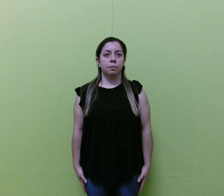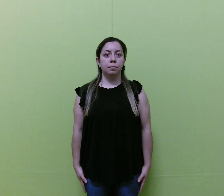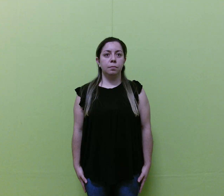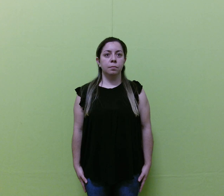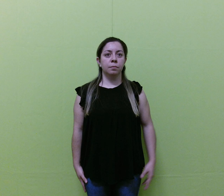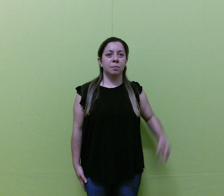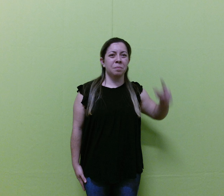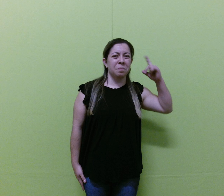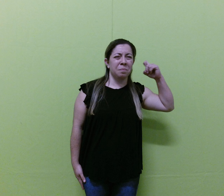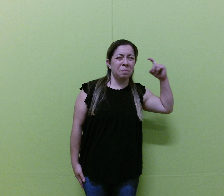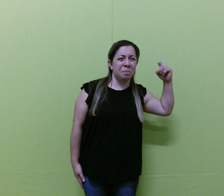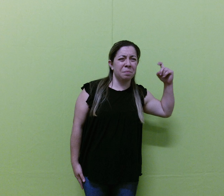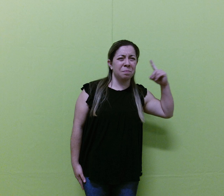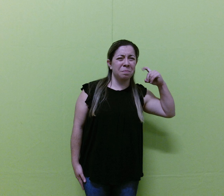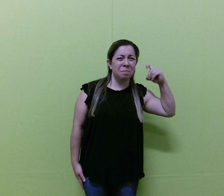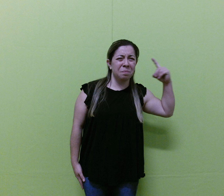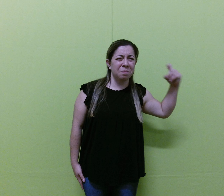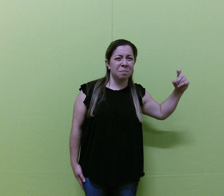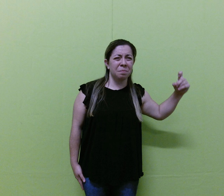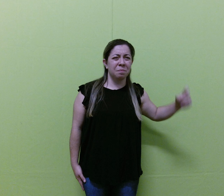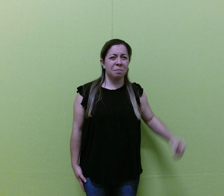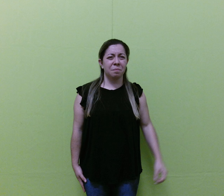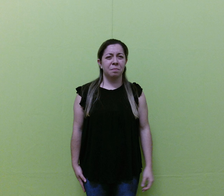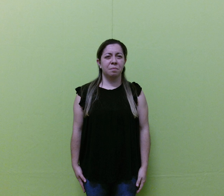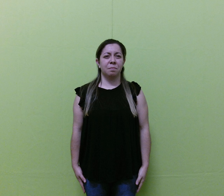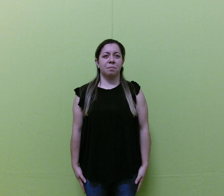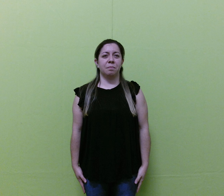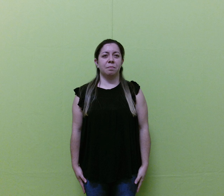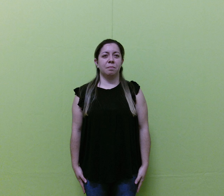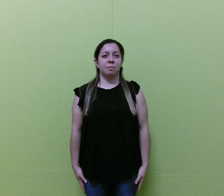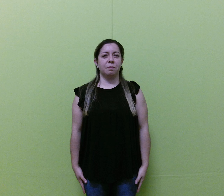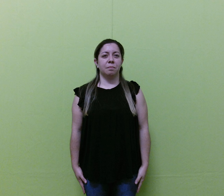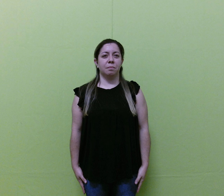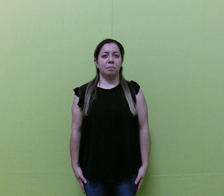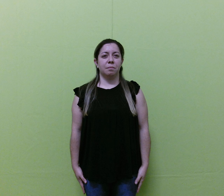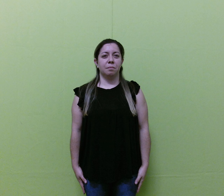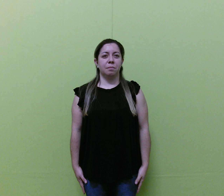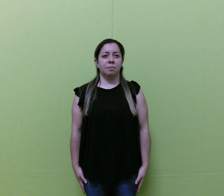barulho